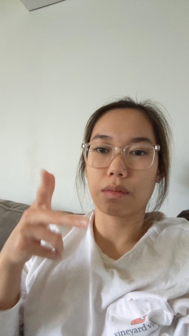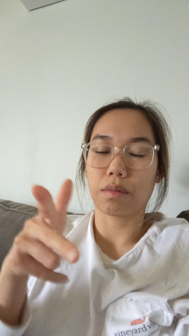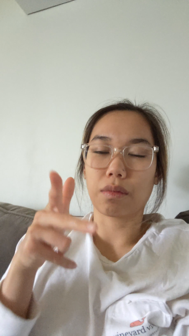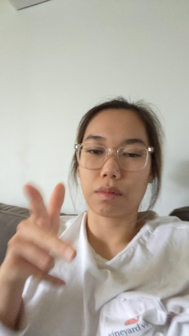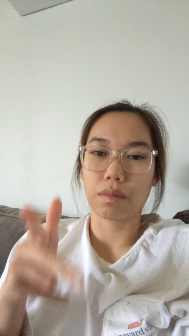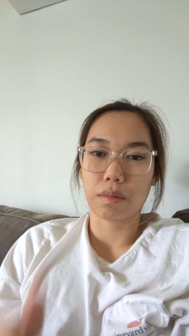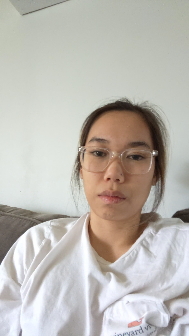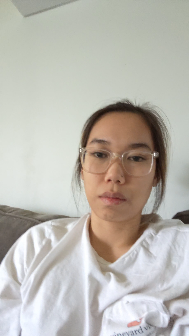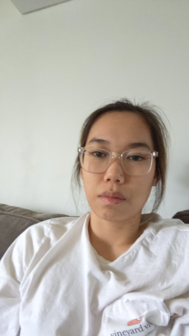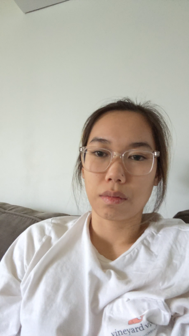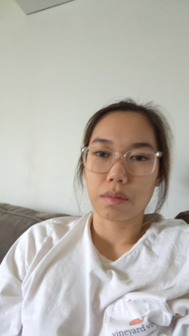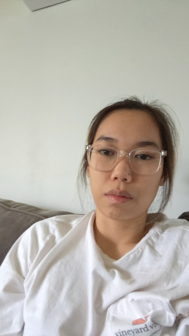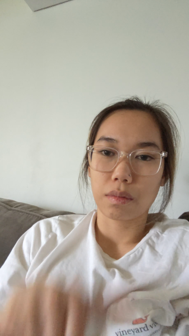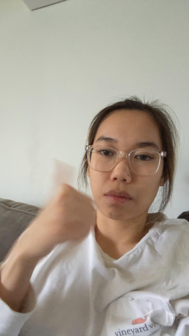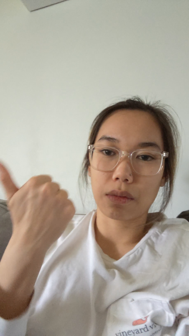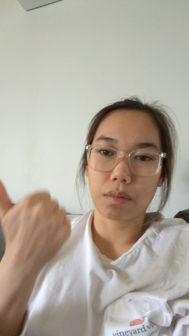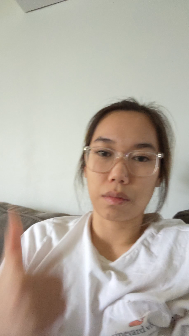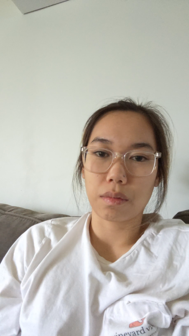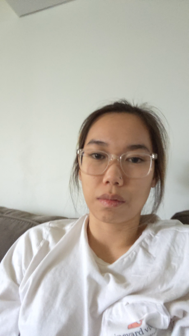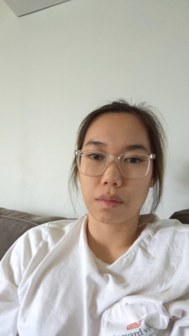other